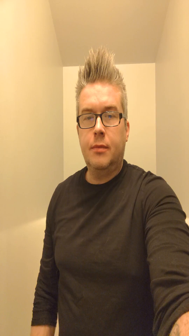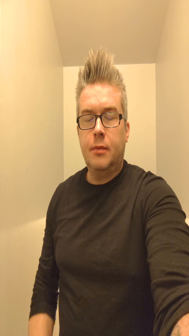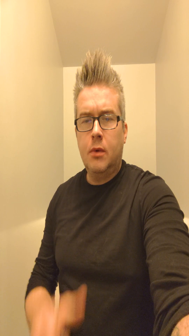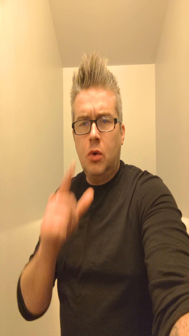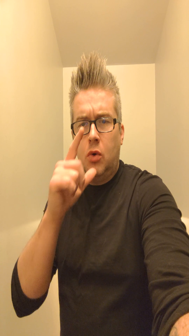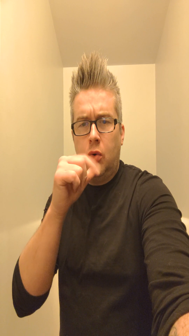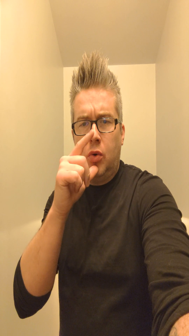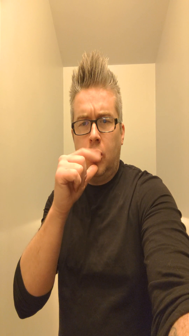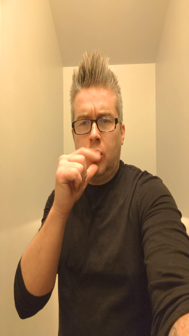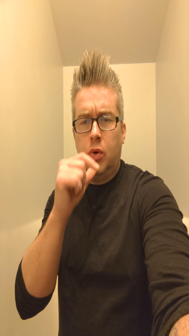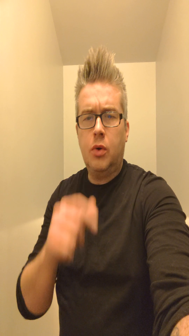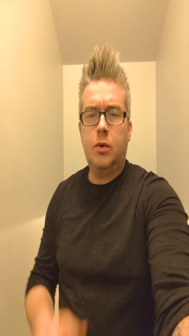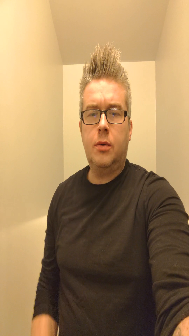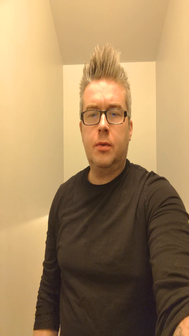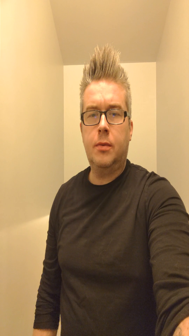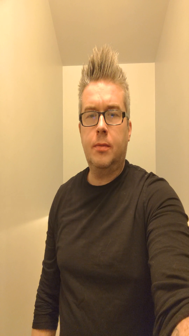who